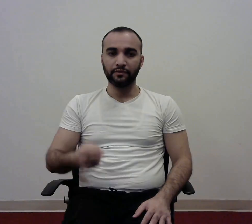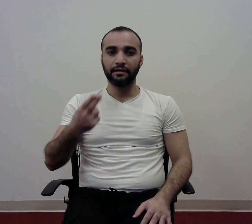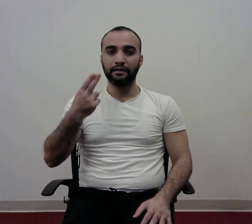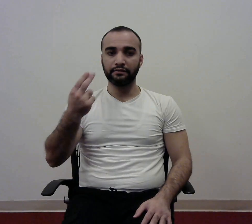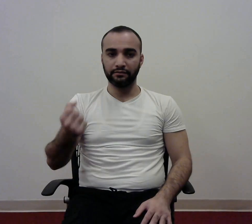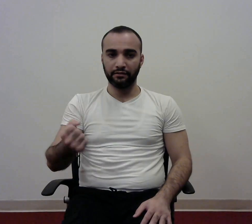bəli